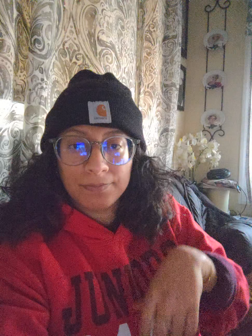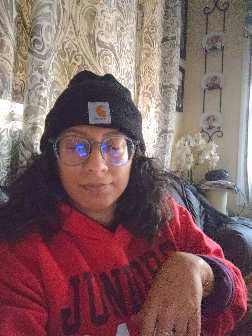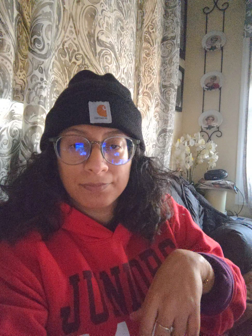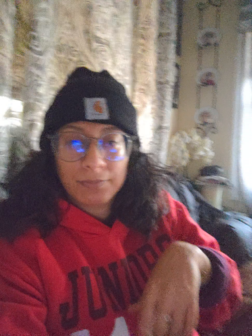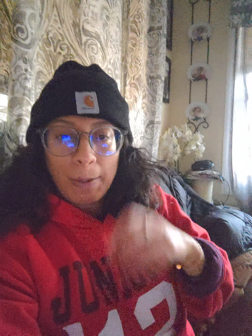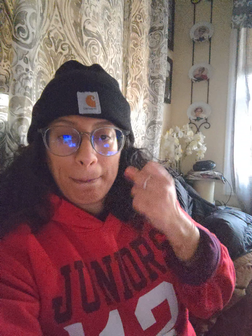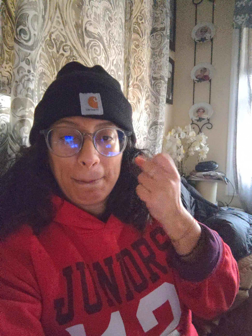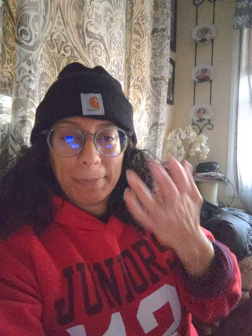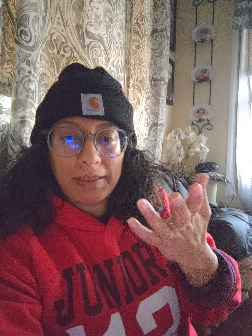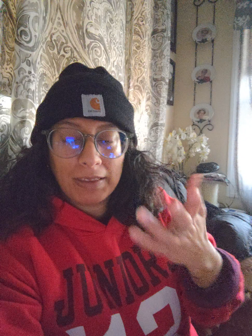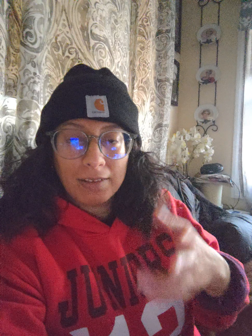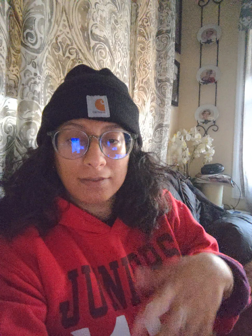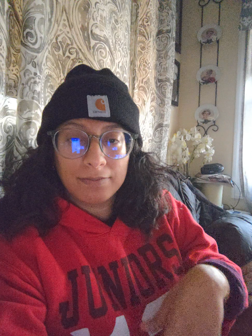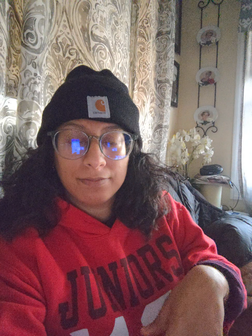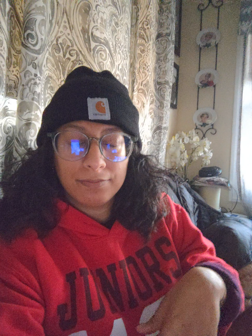many